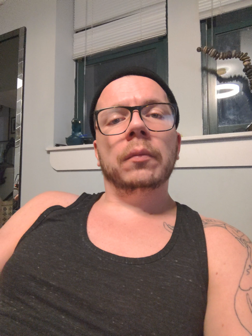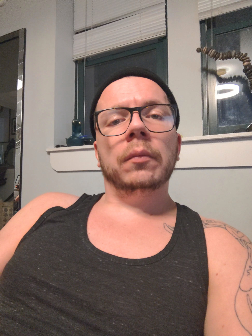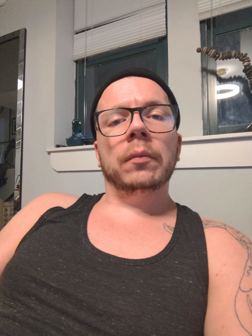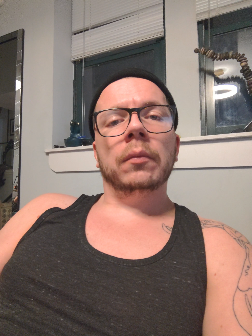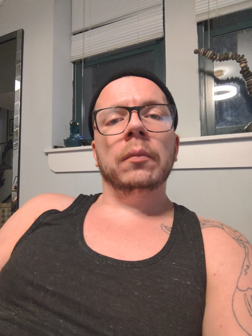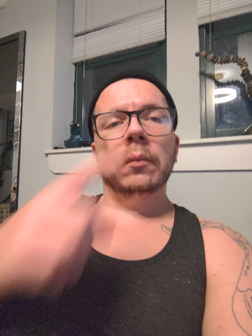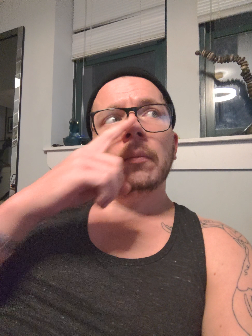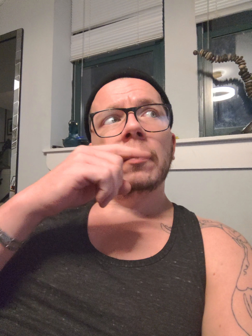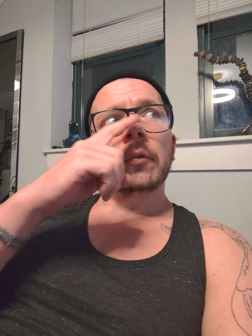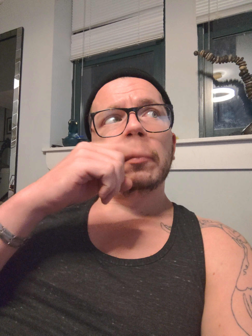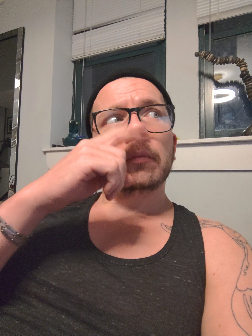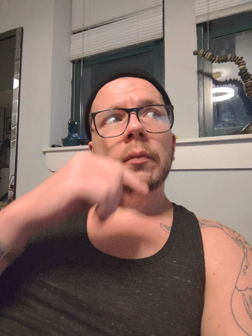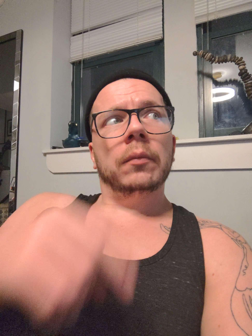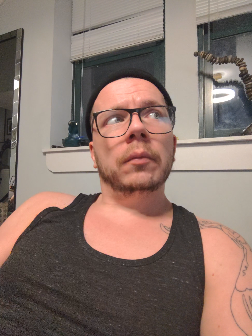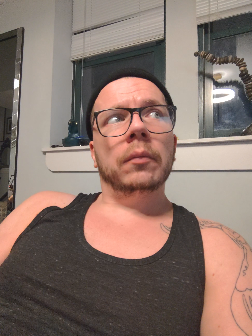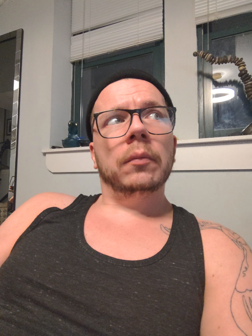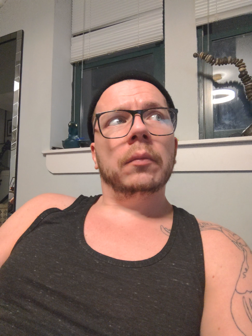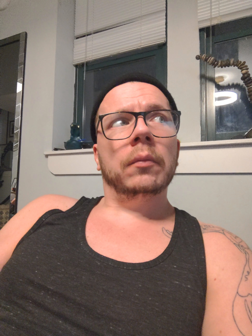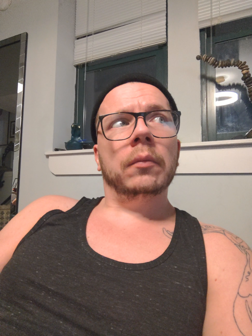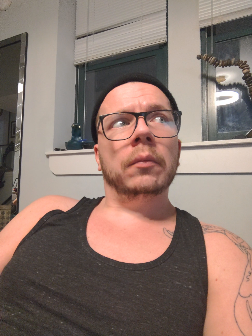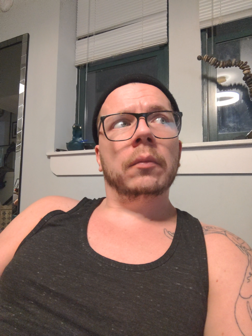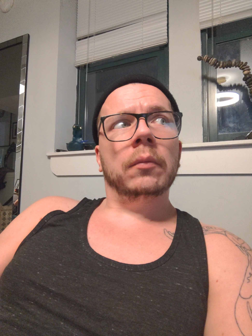mouse